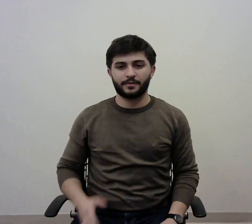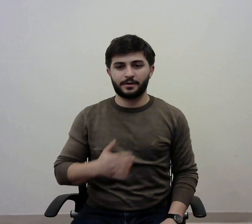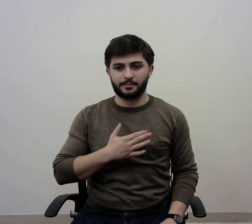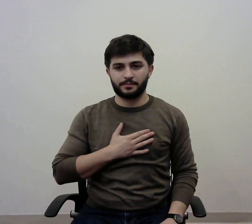mən